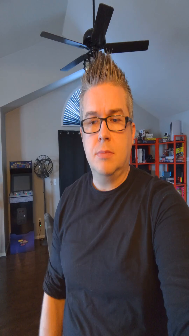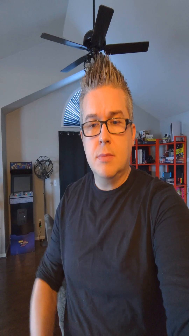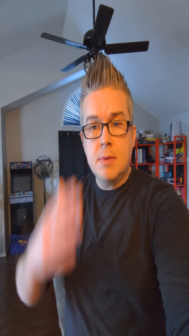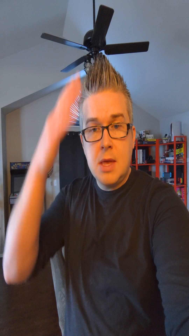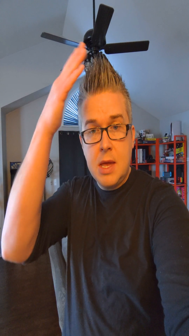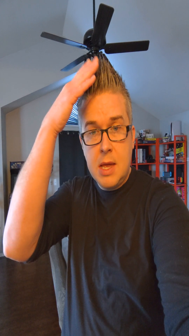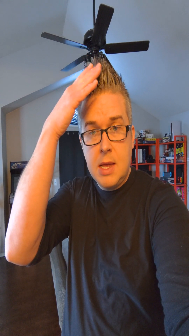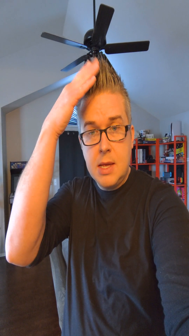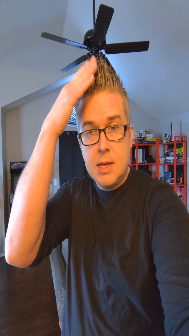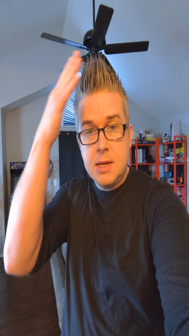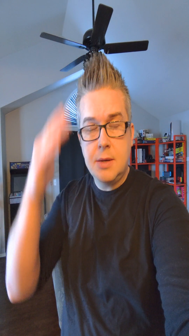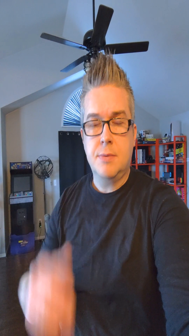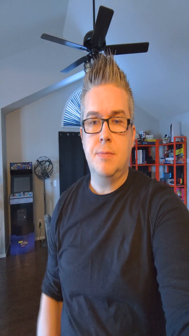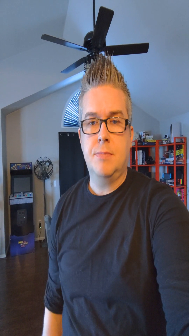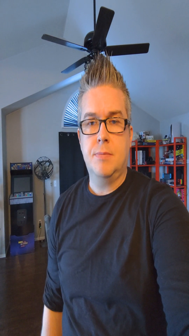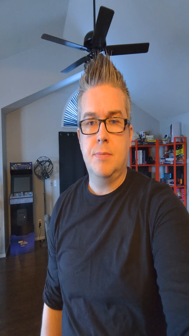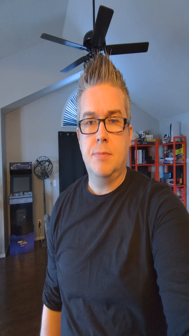hat